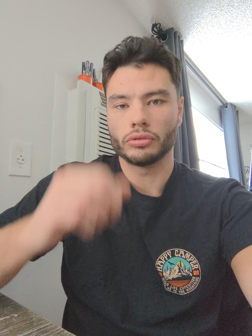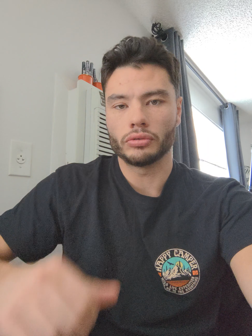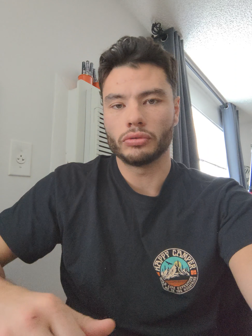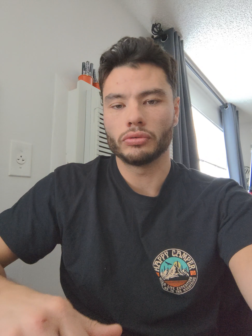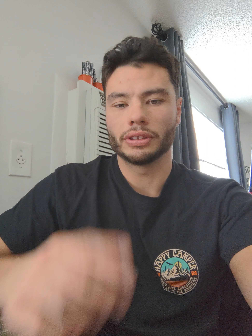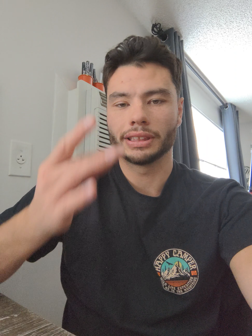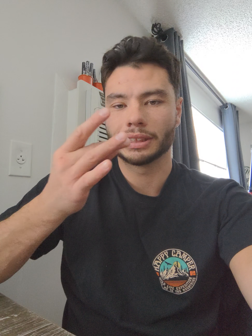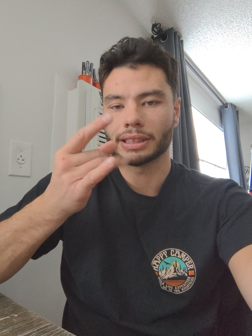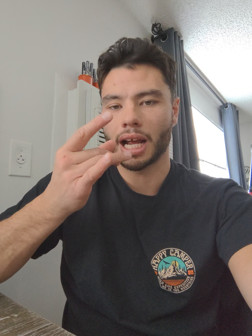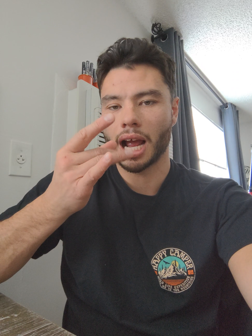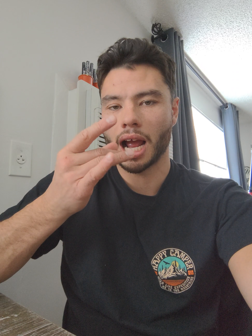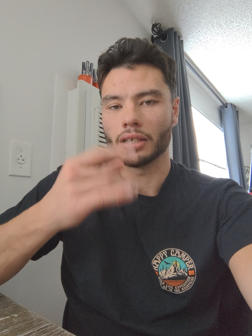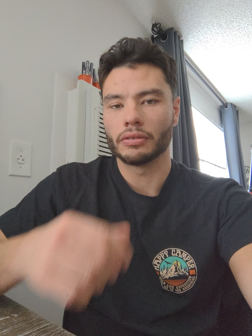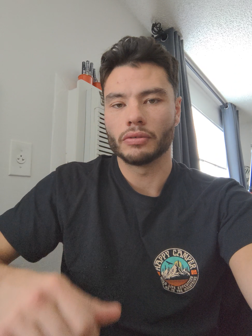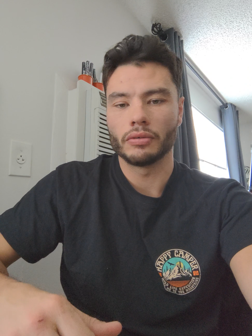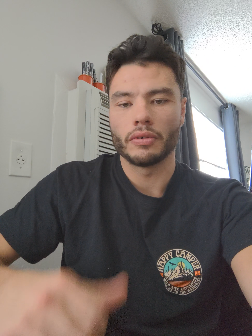snack